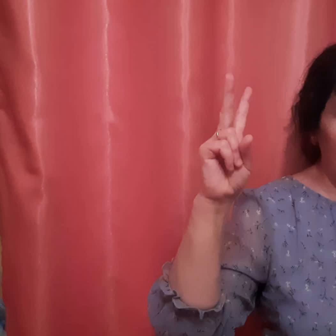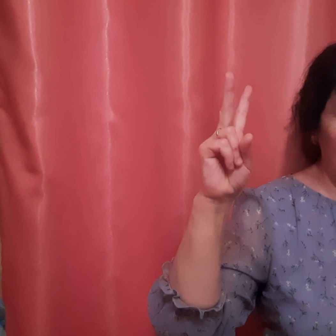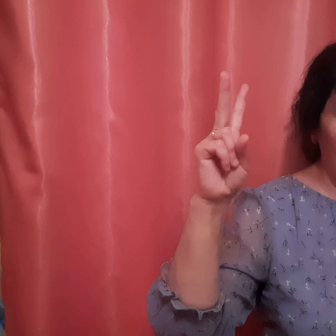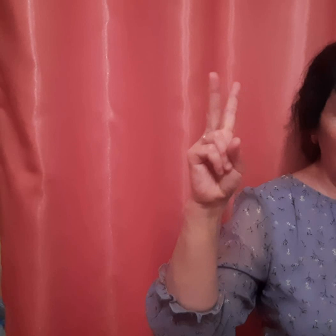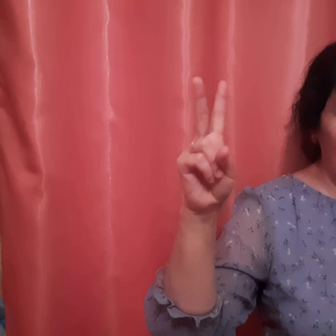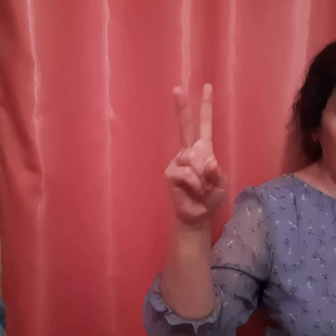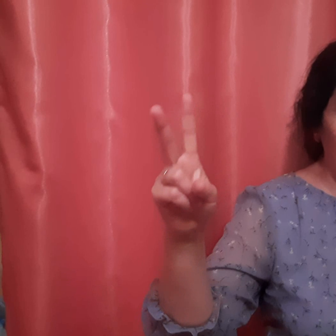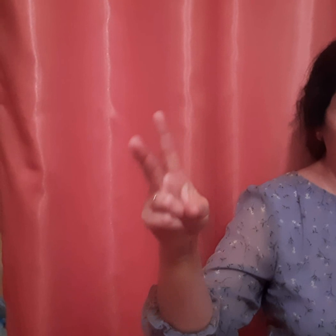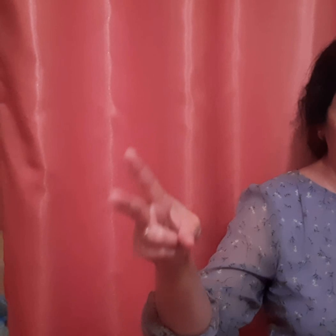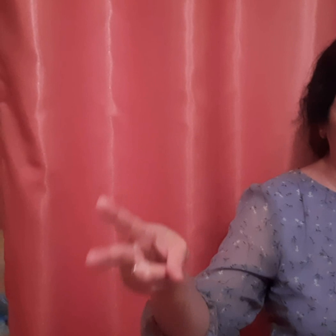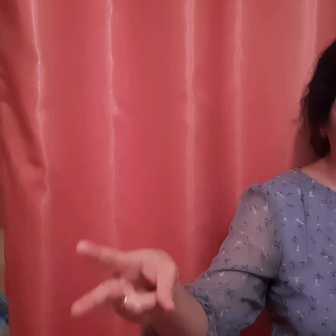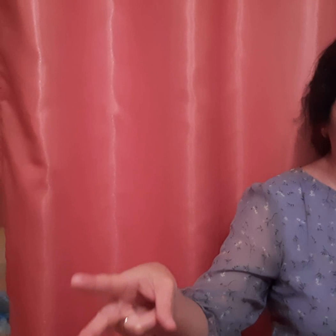К